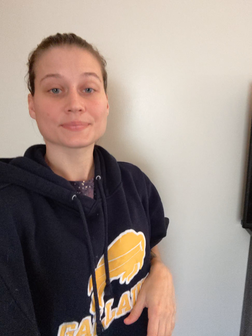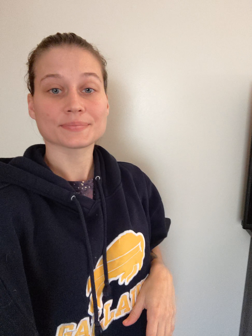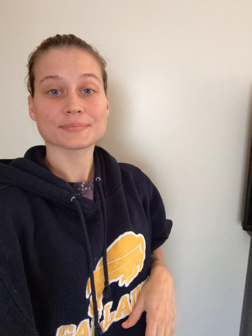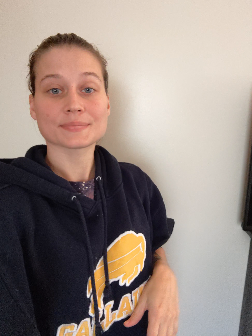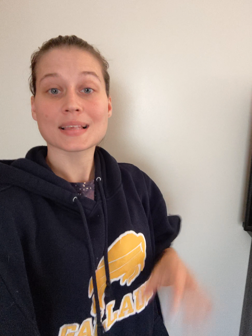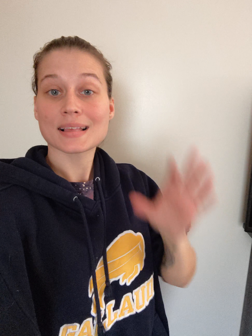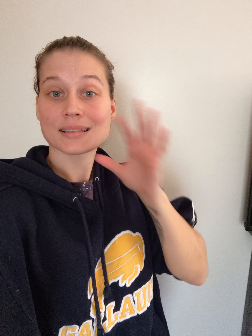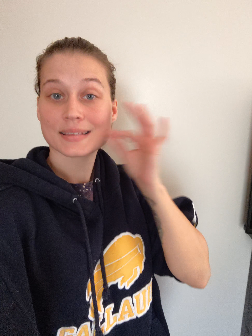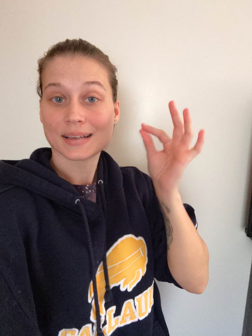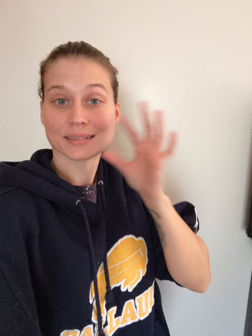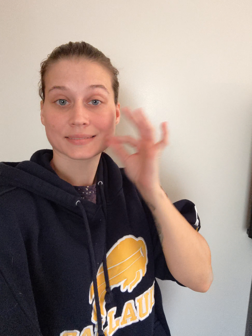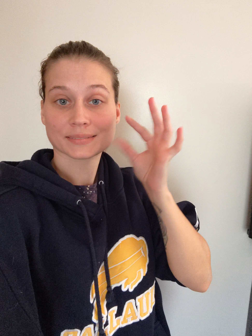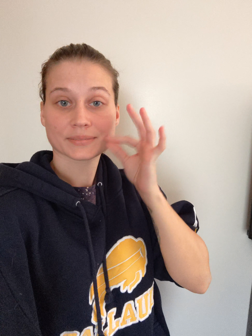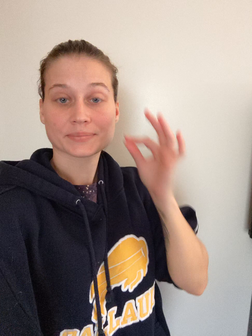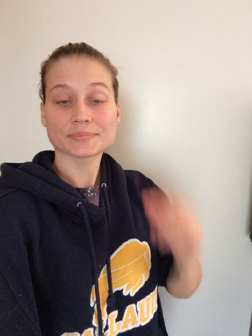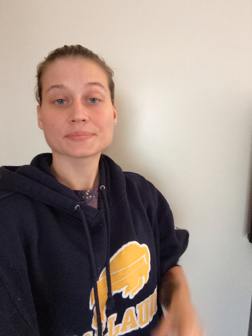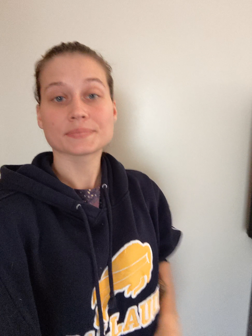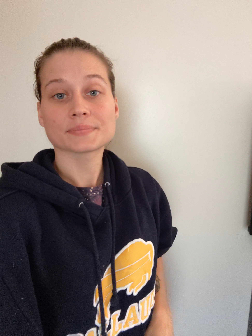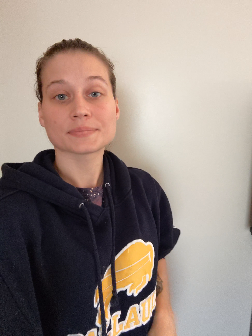cat